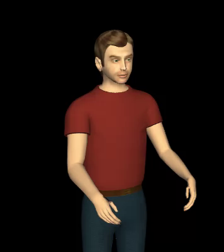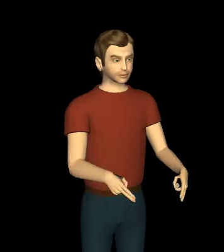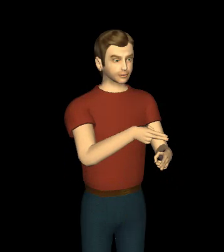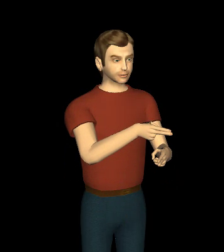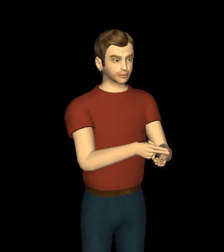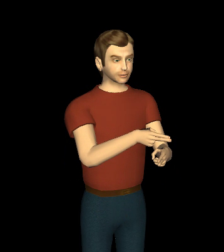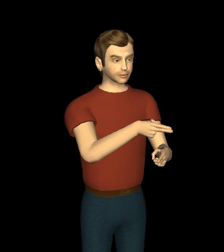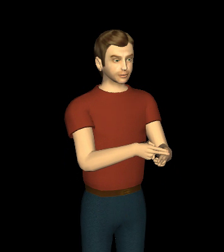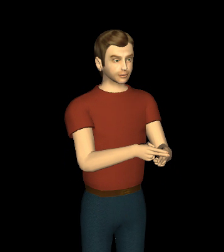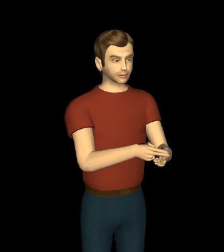لقب